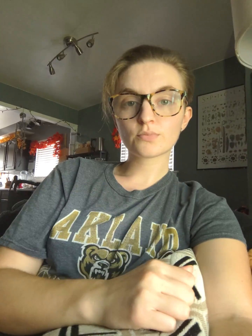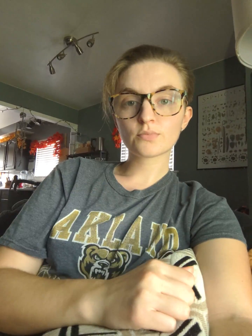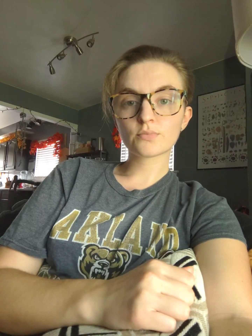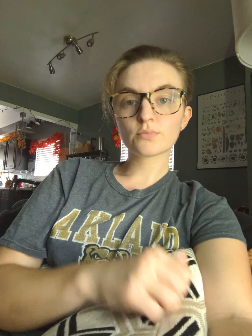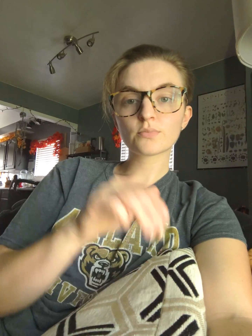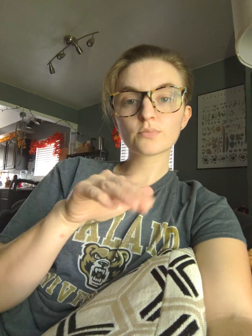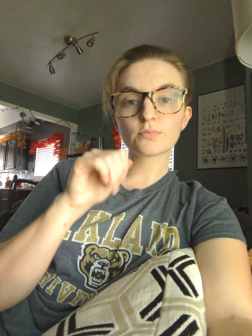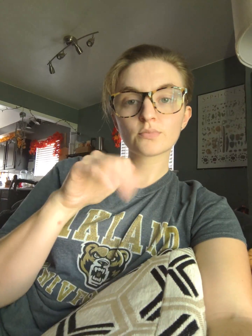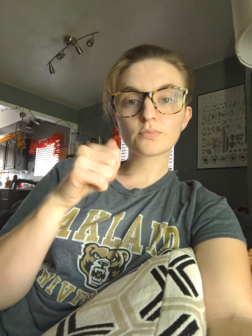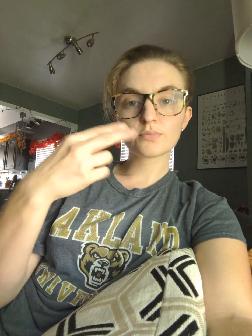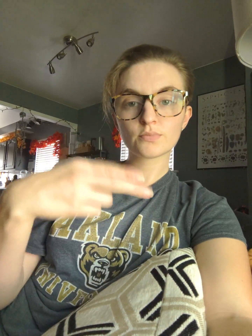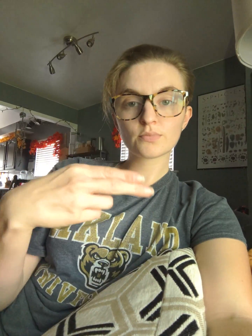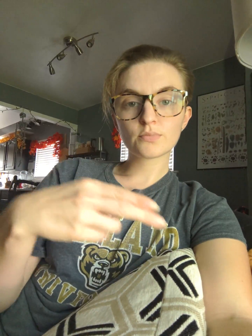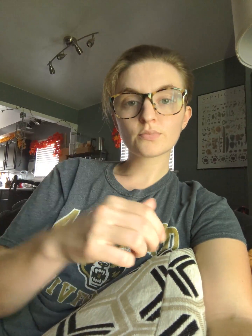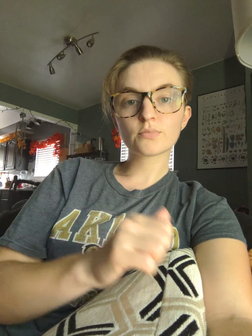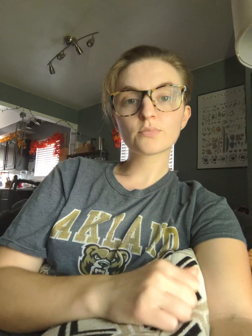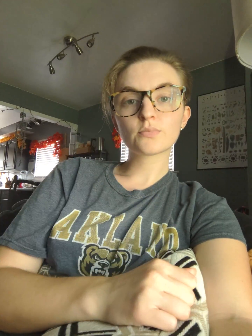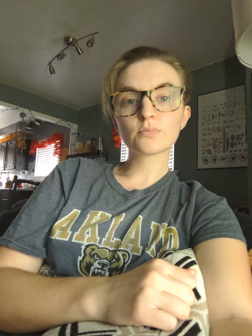pet's name